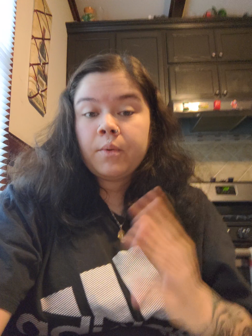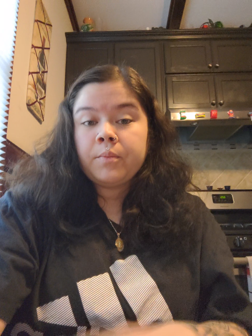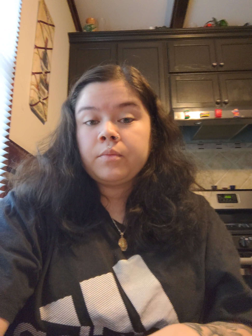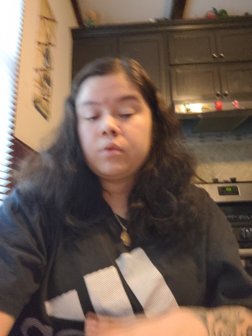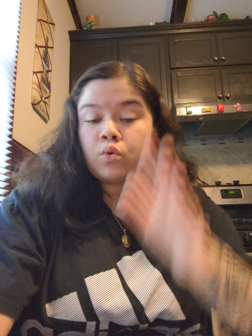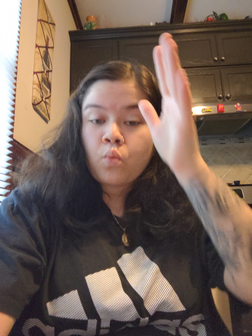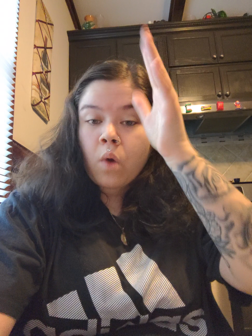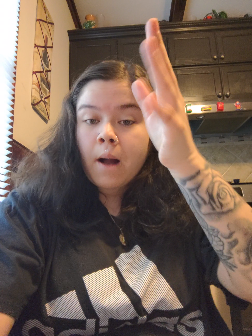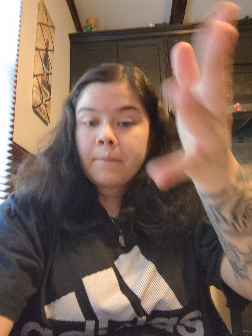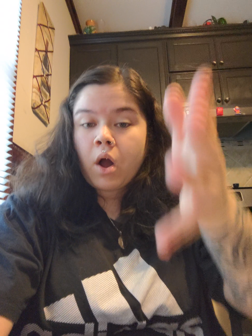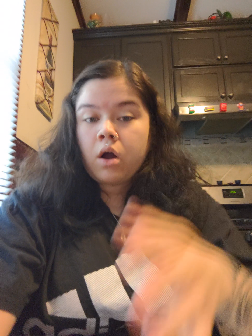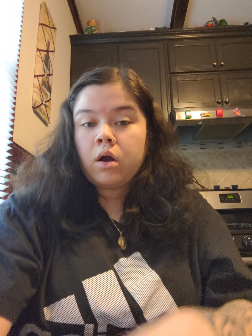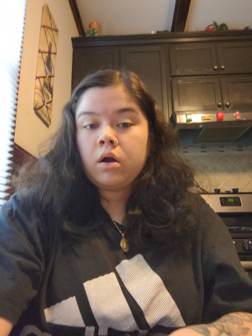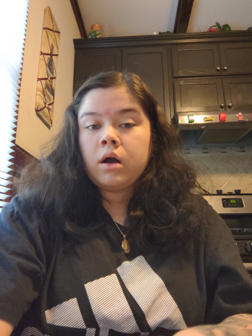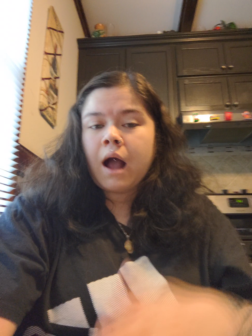grandpa